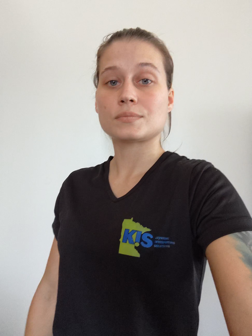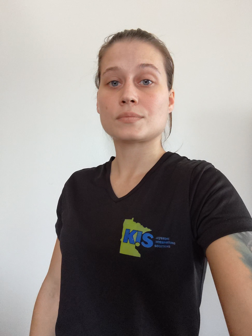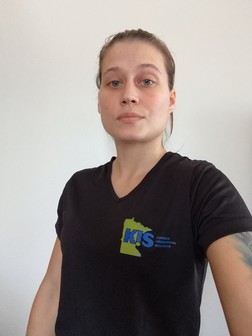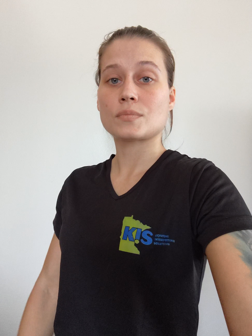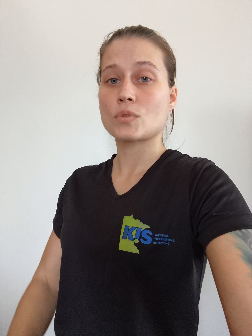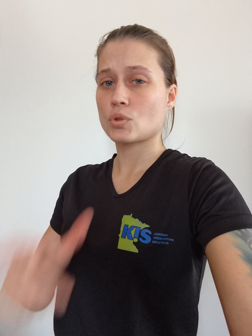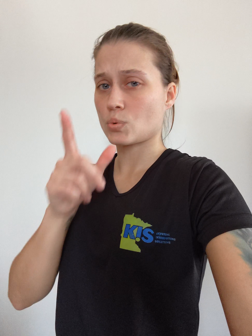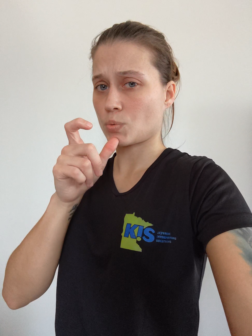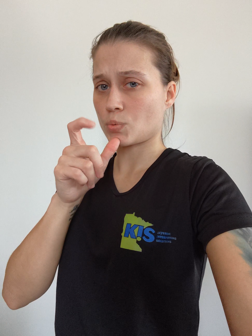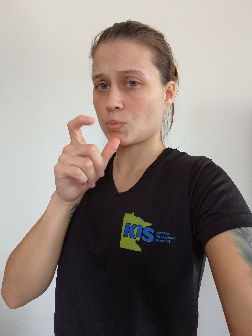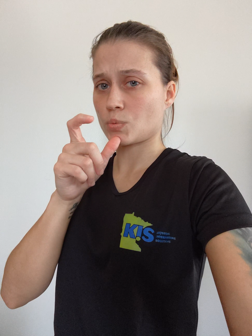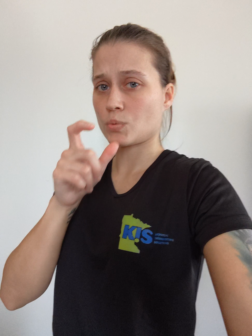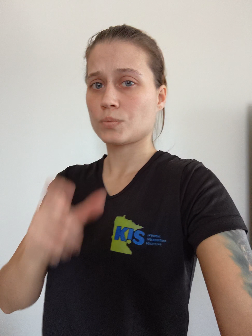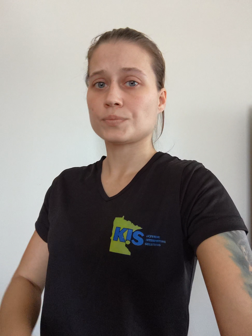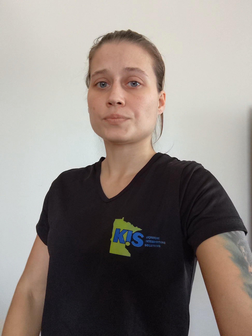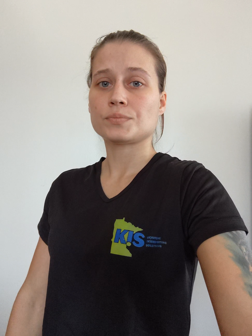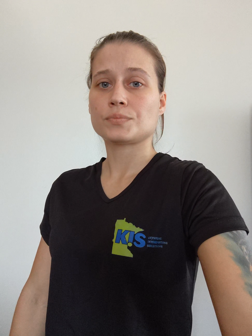who